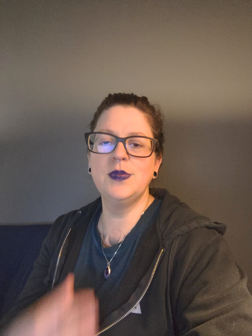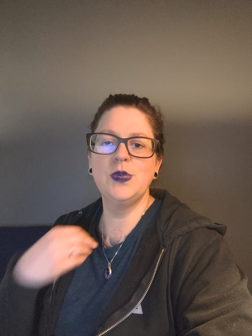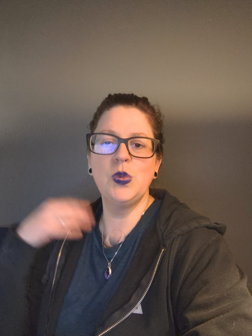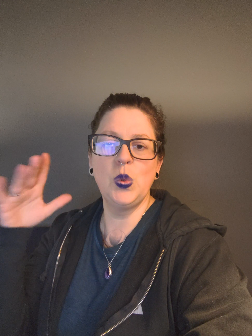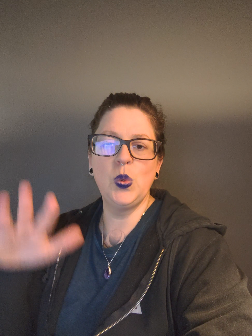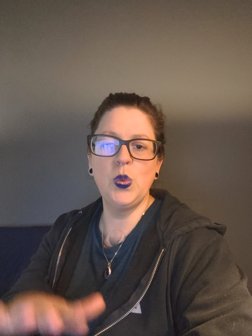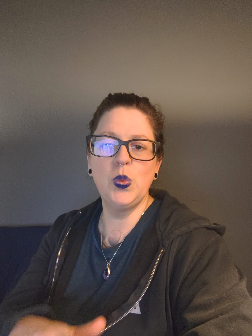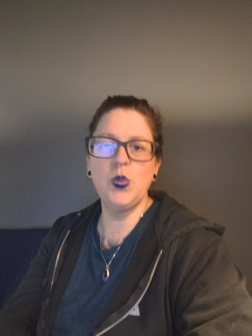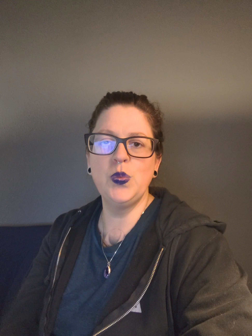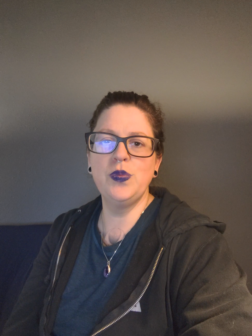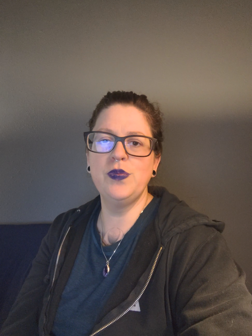snow